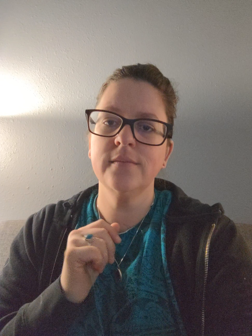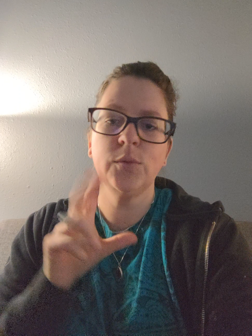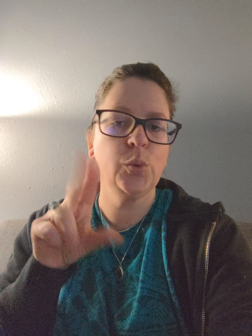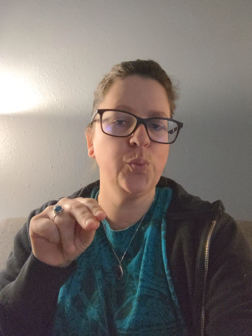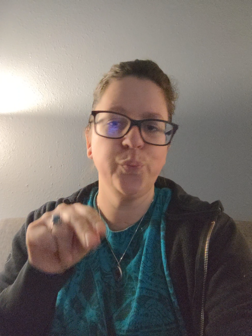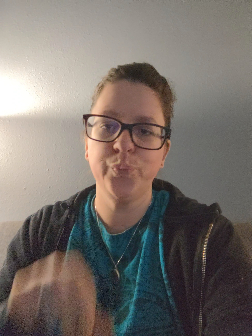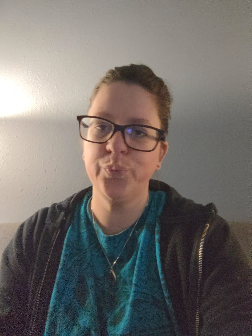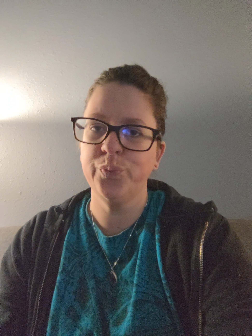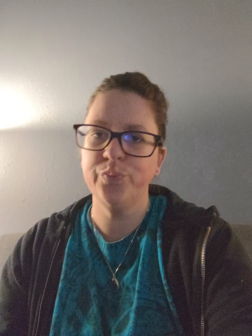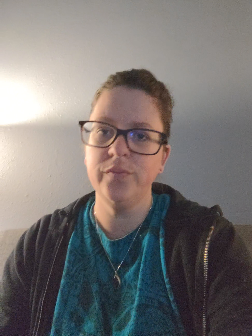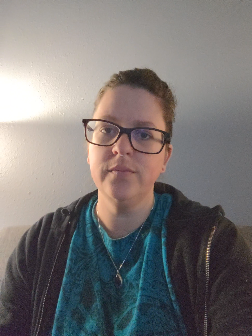no